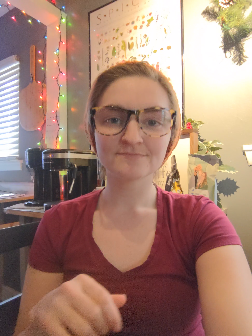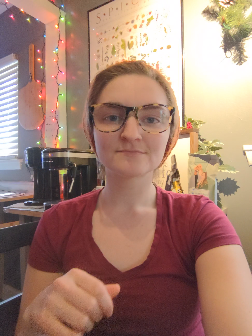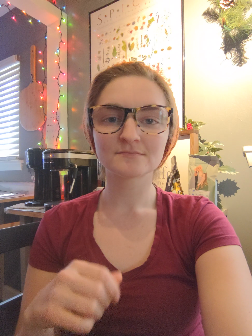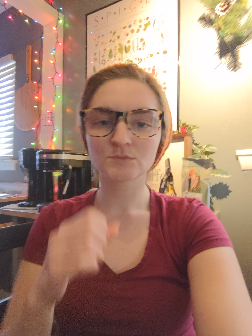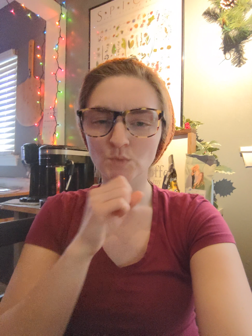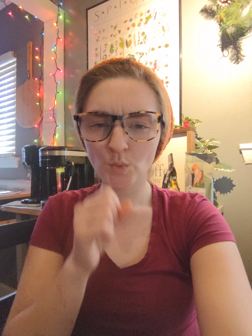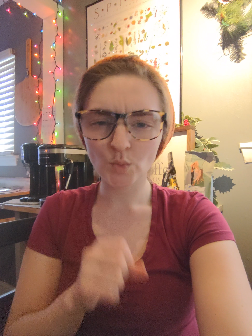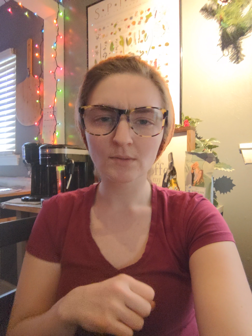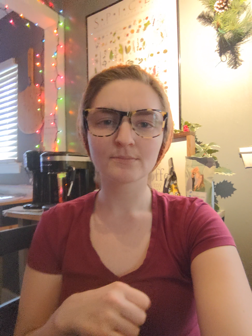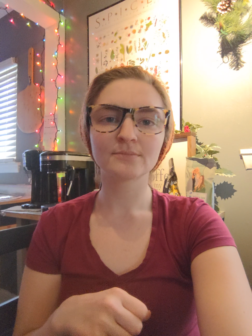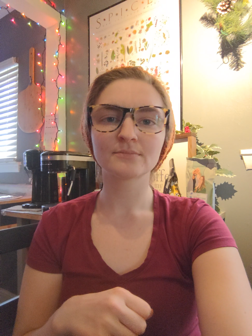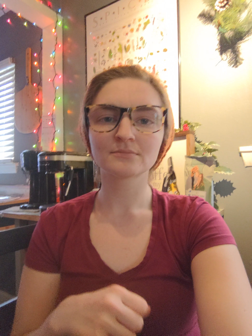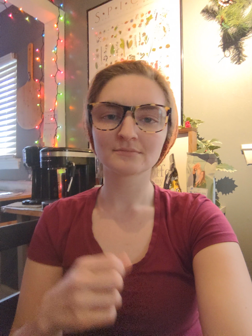old